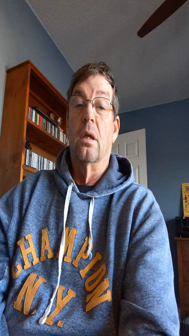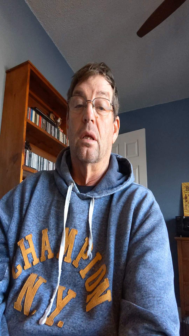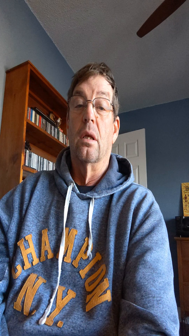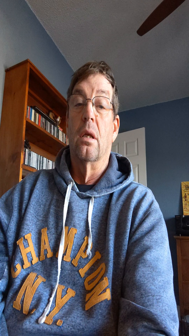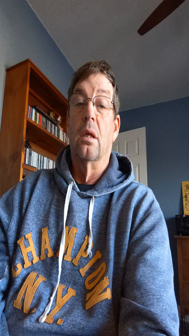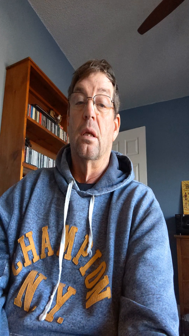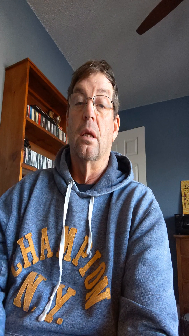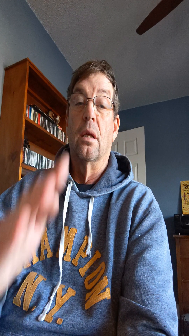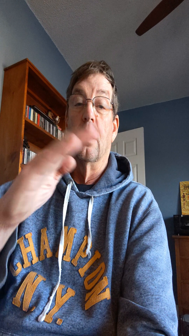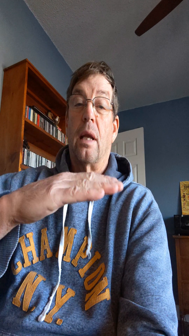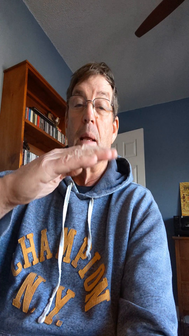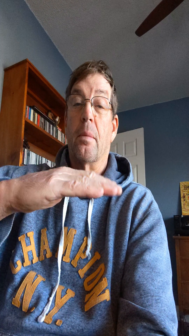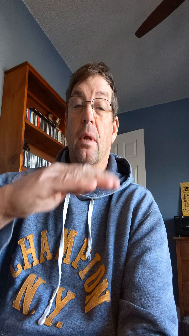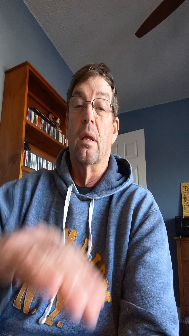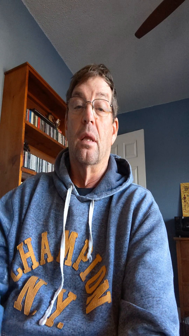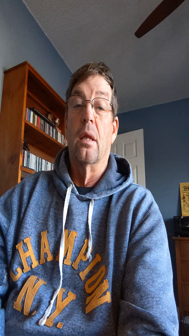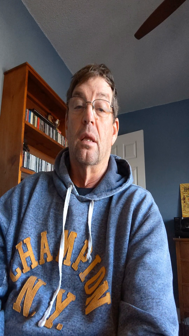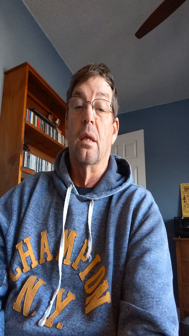table